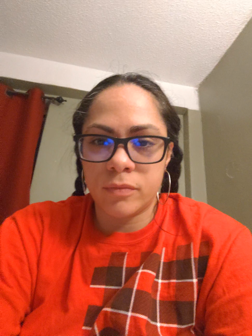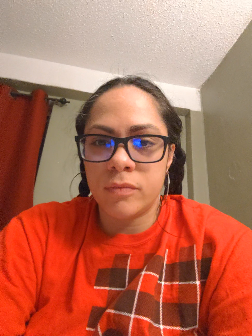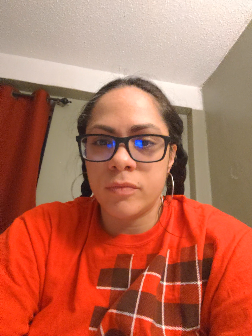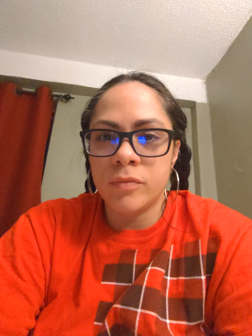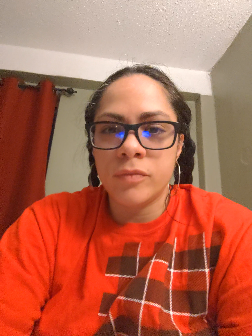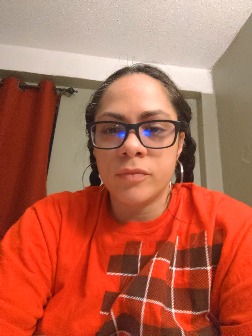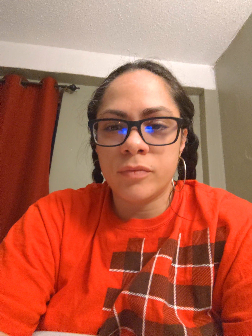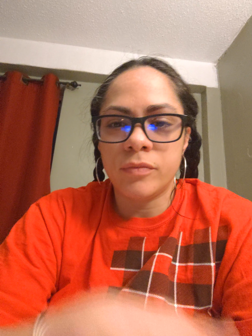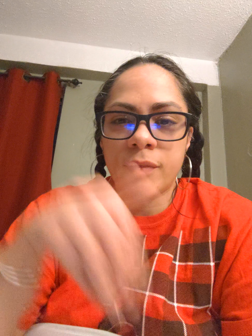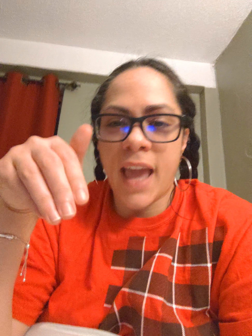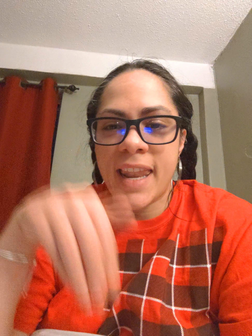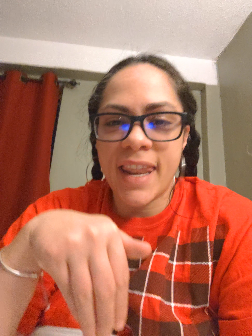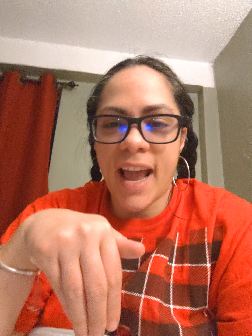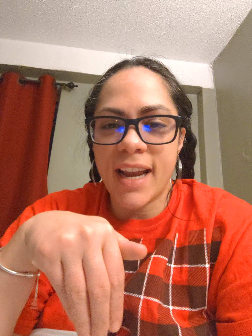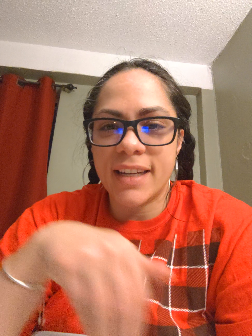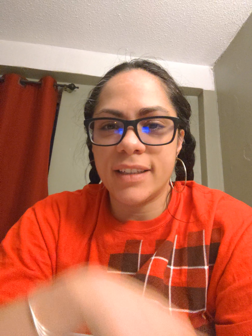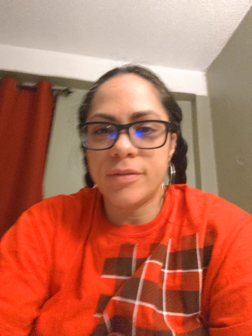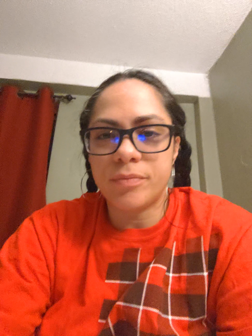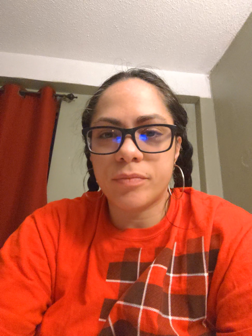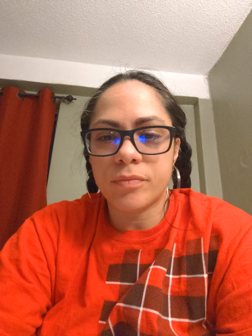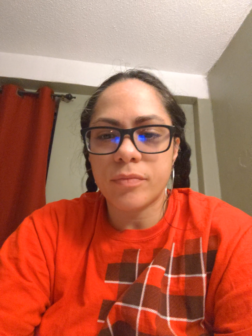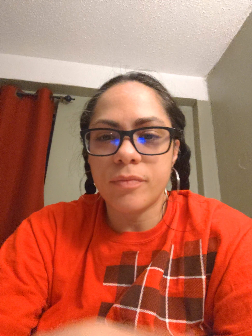night